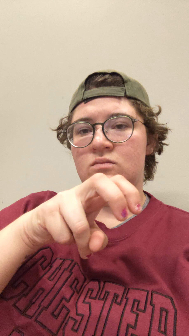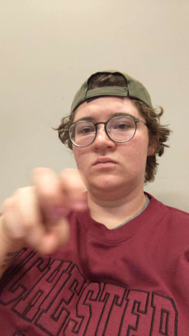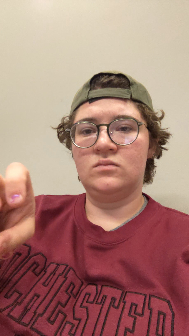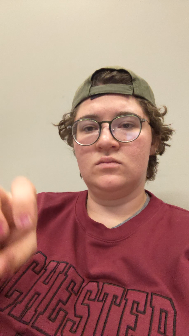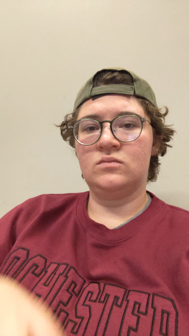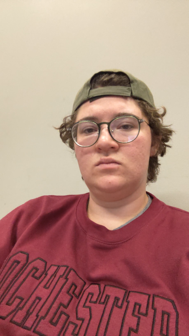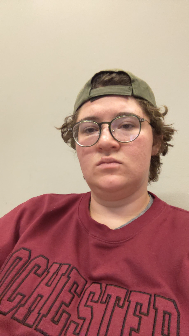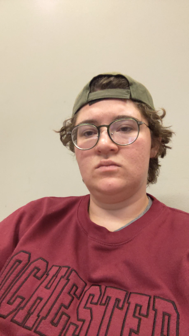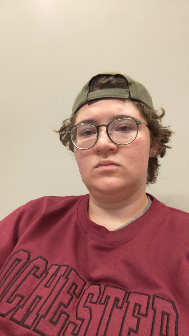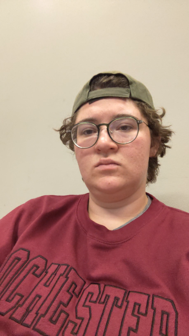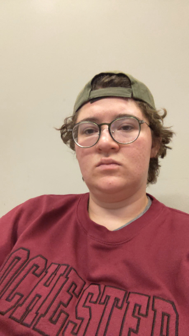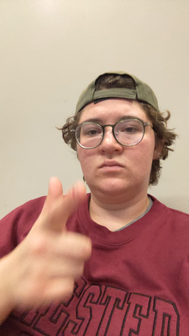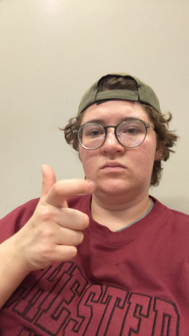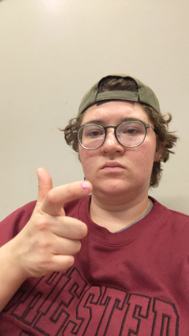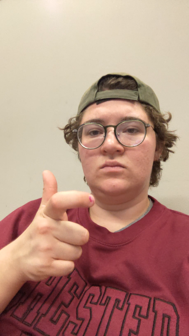run